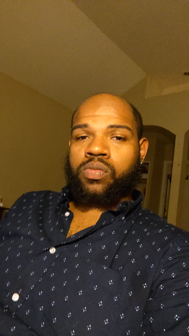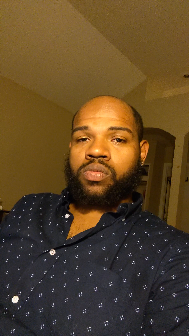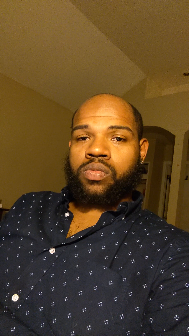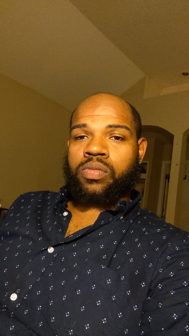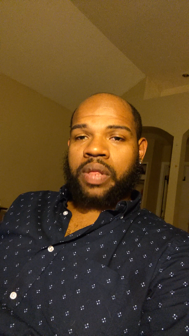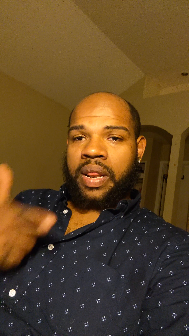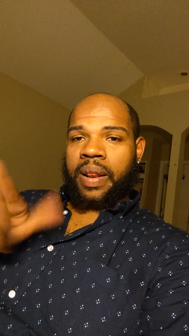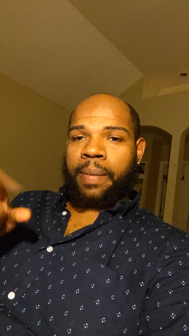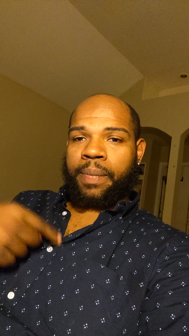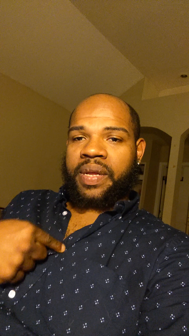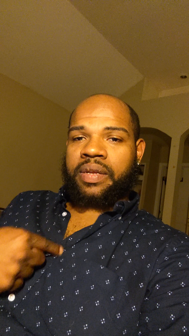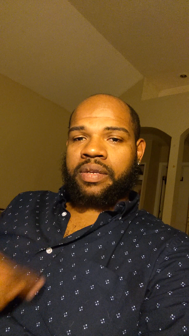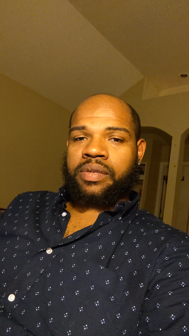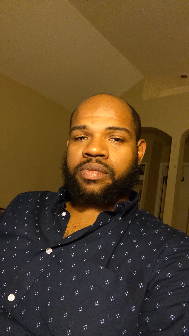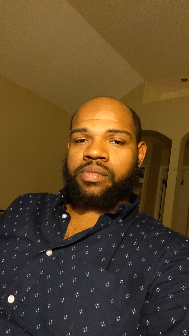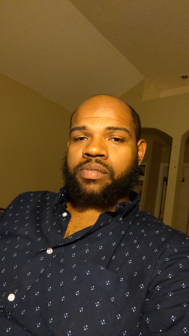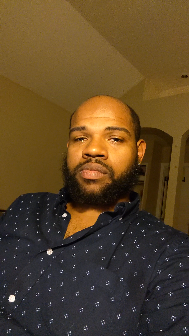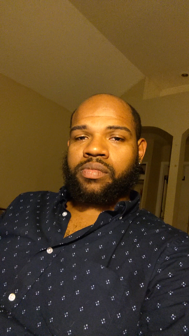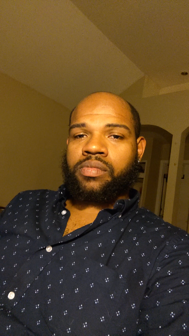let me